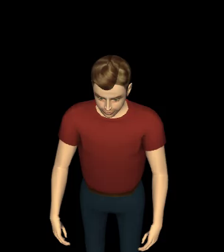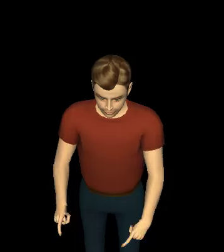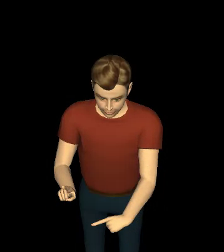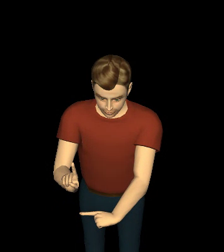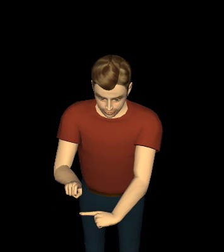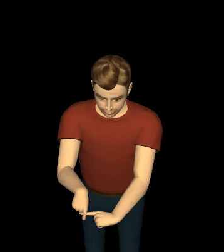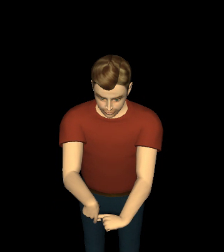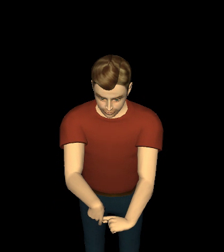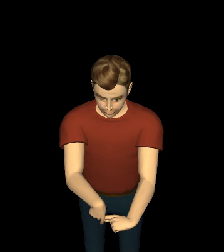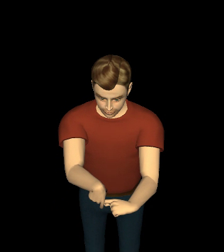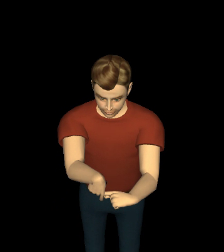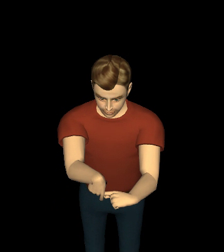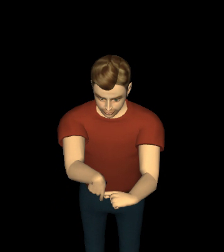يعلق